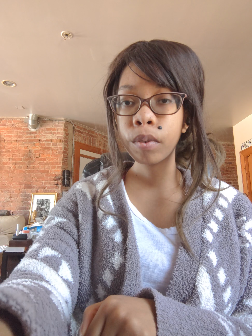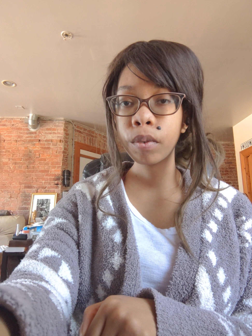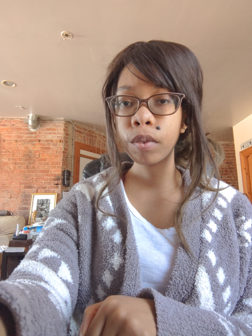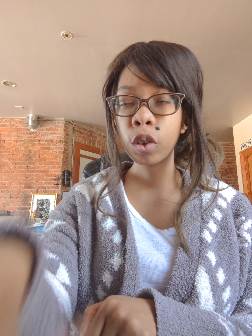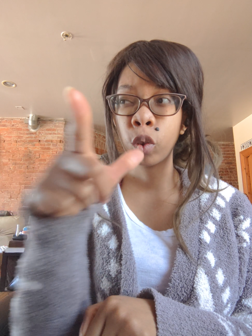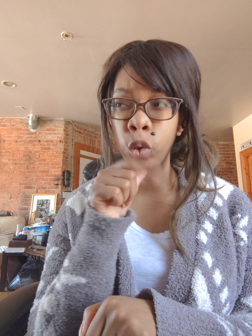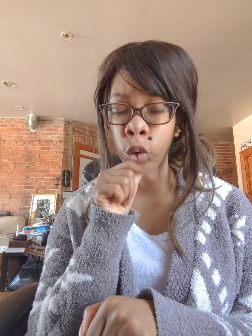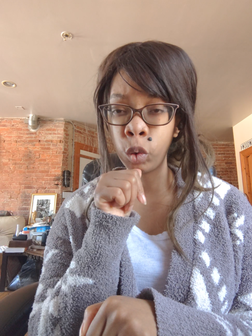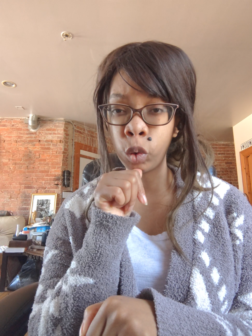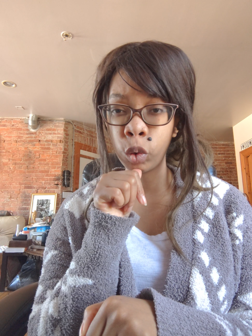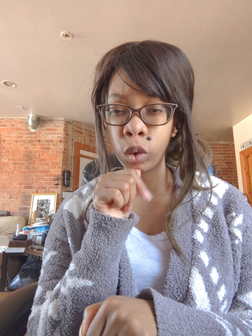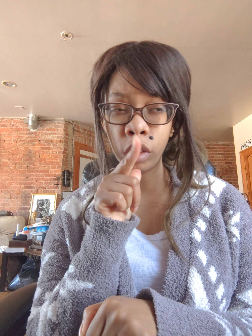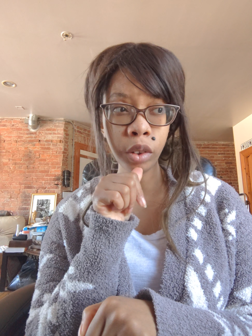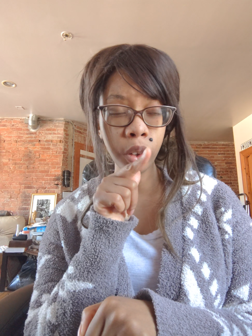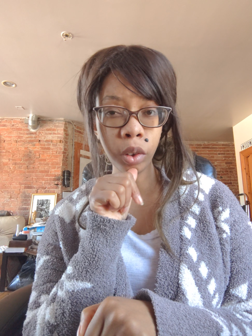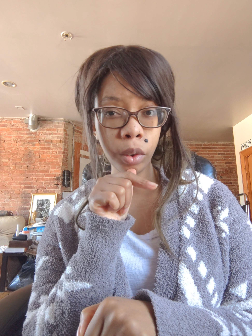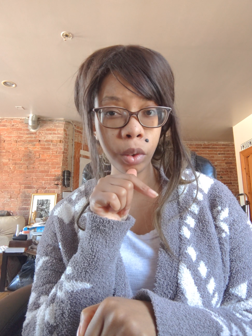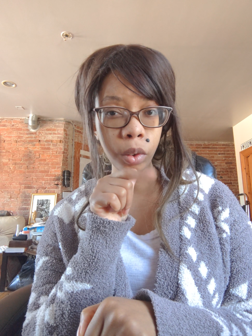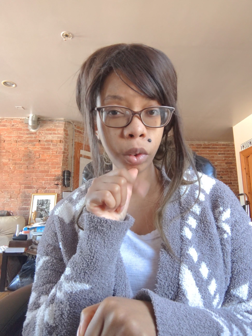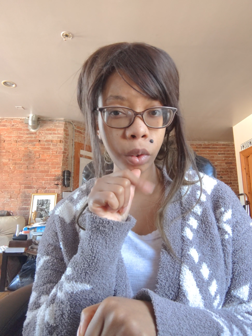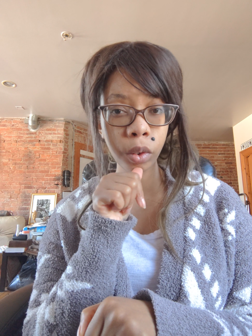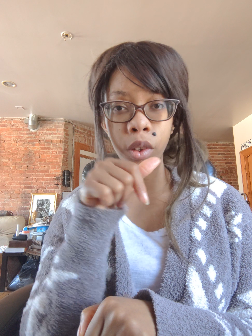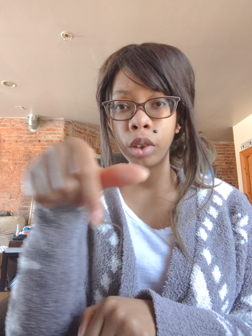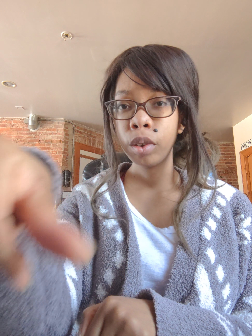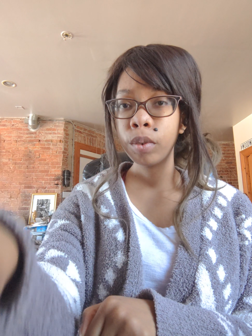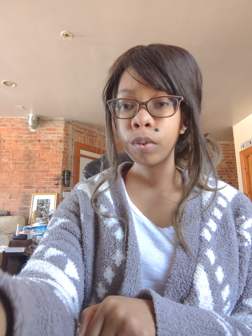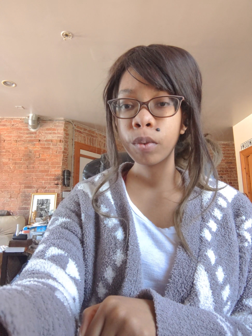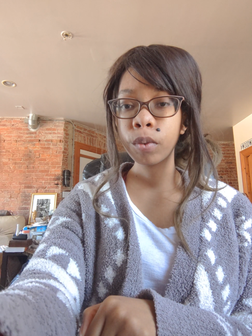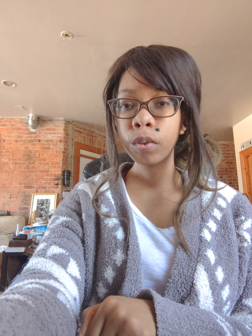who